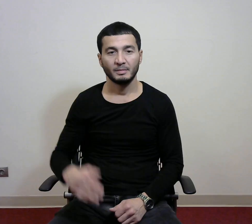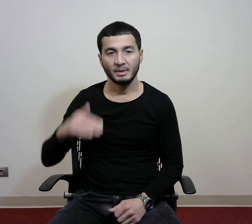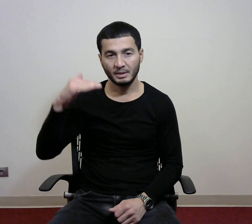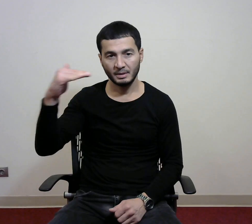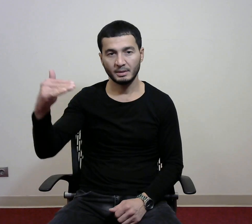siz